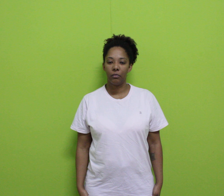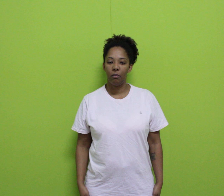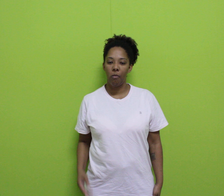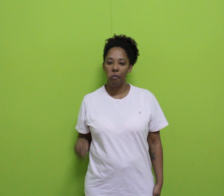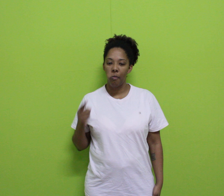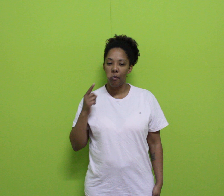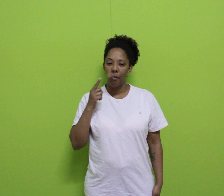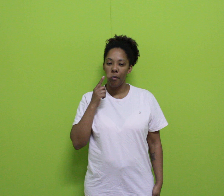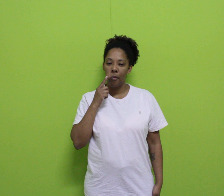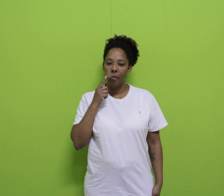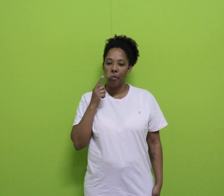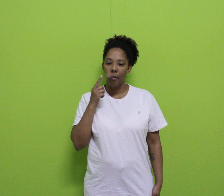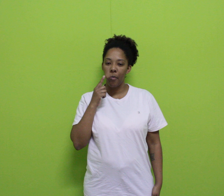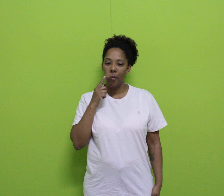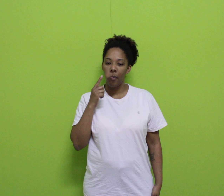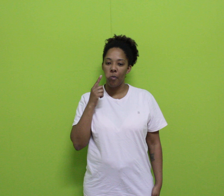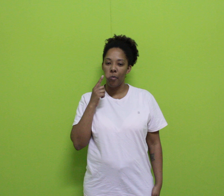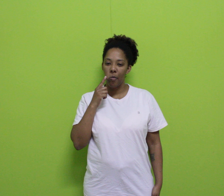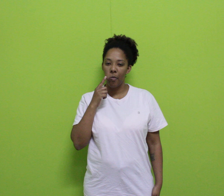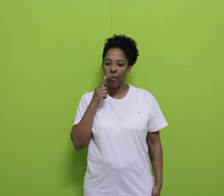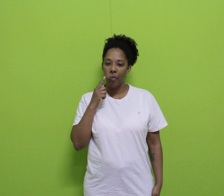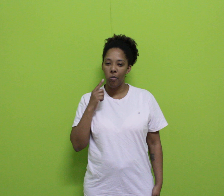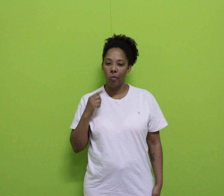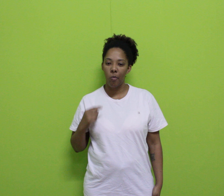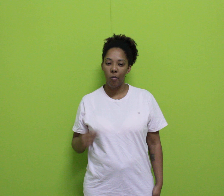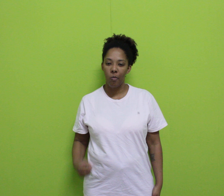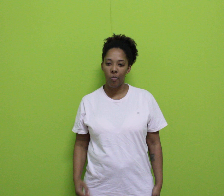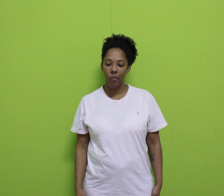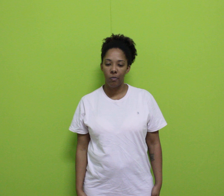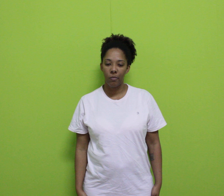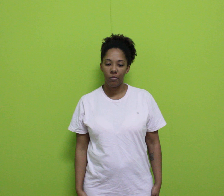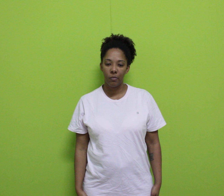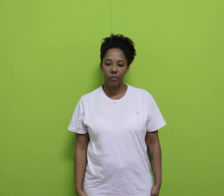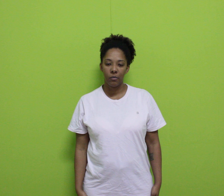bala